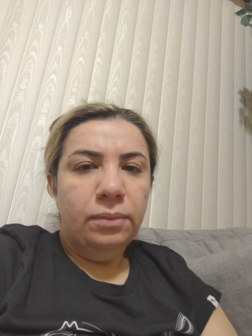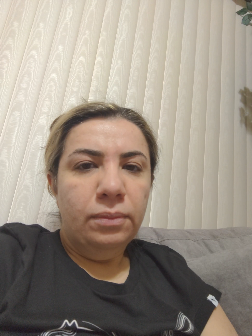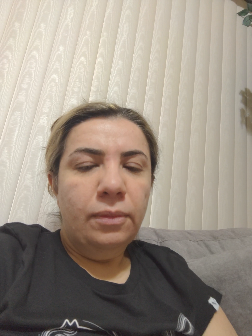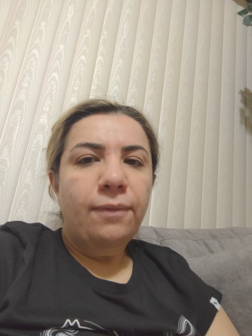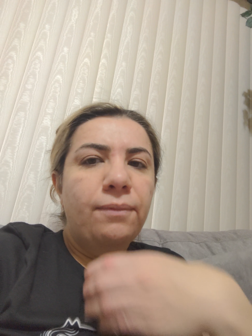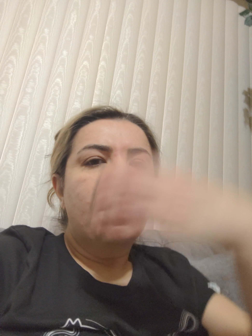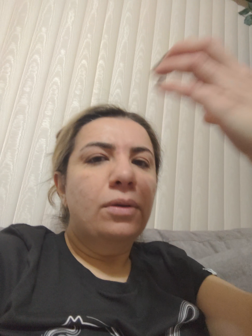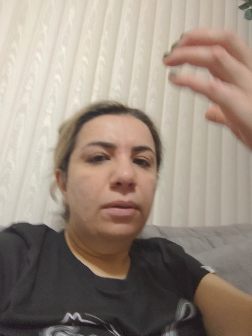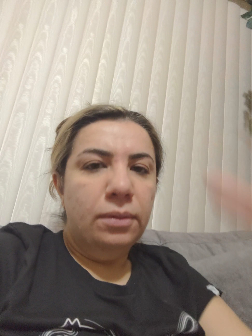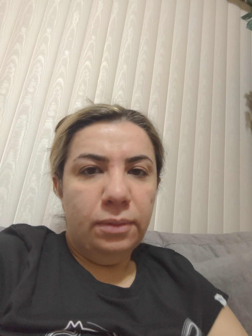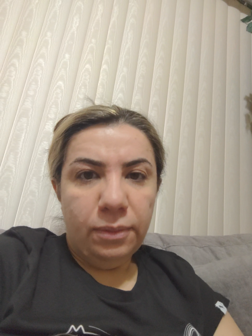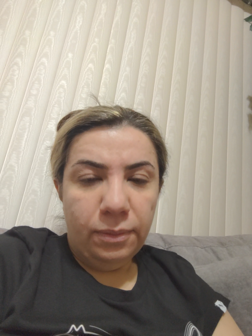giraffe